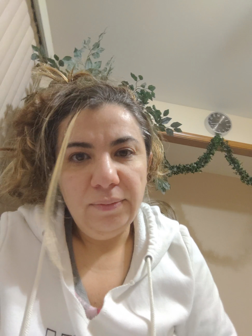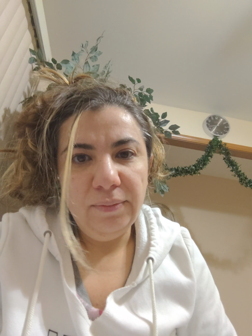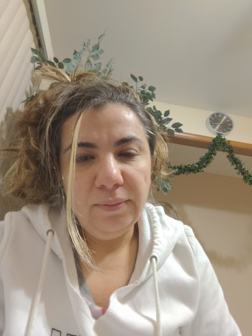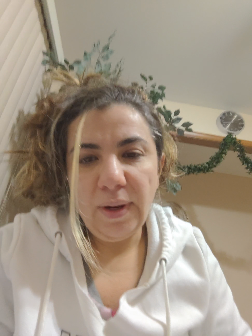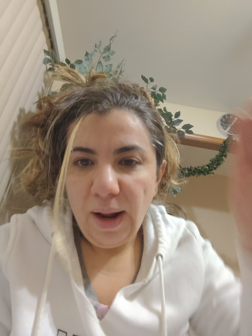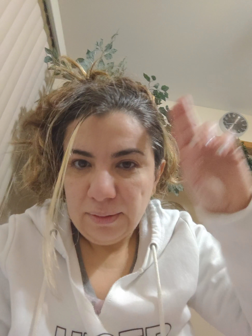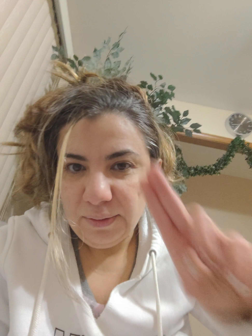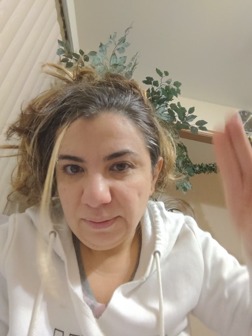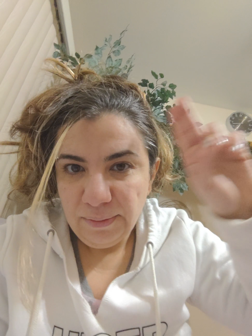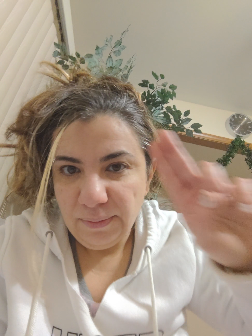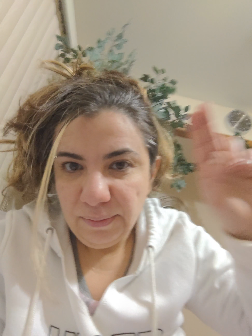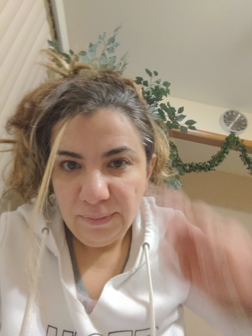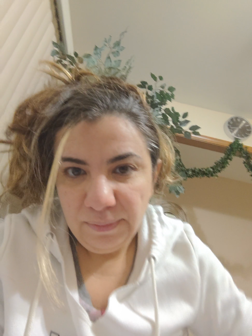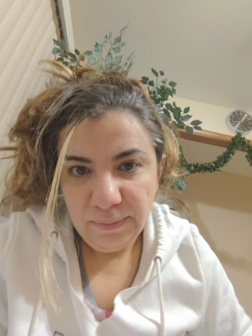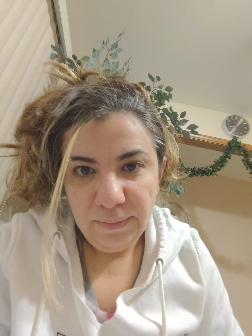uncle